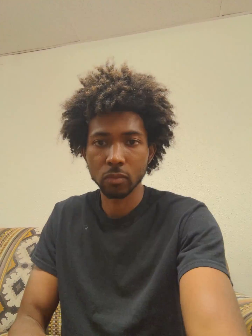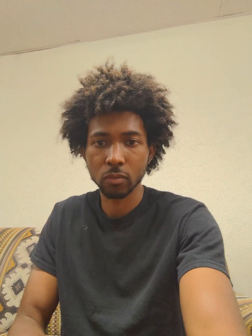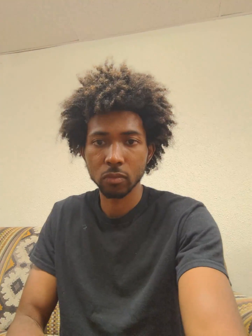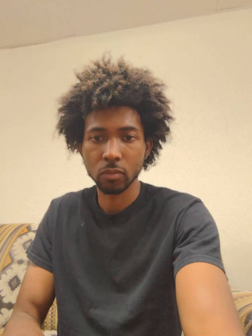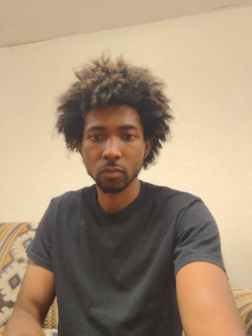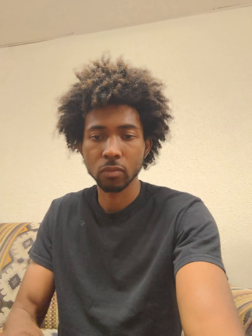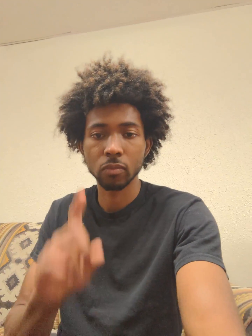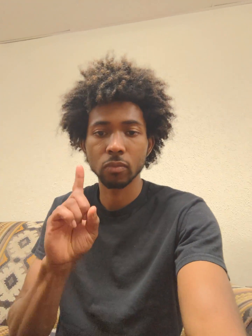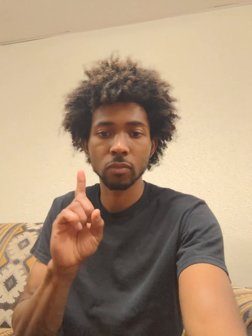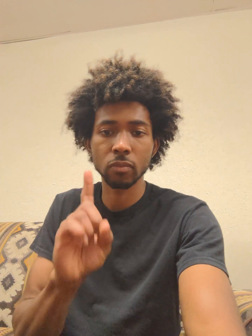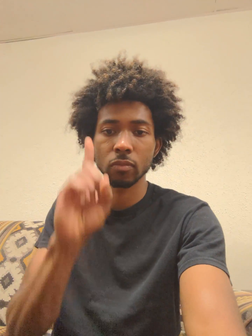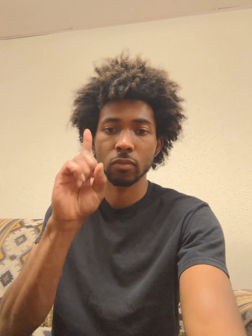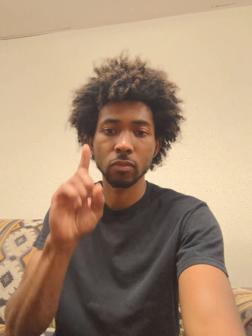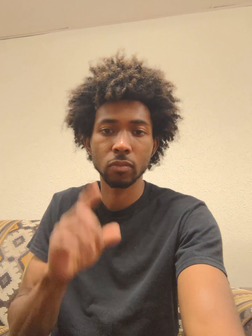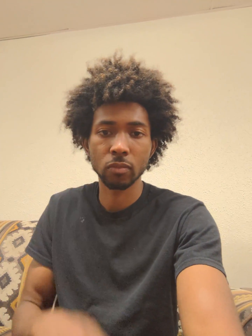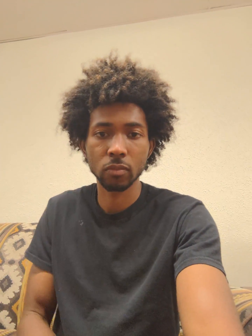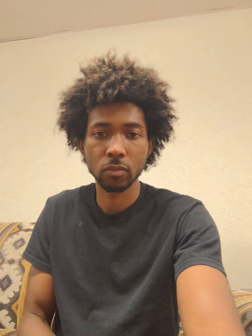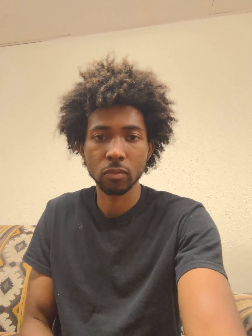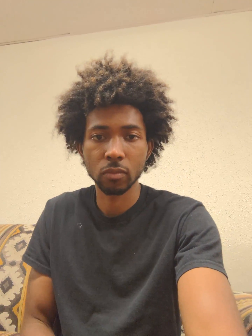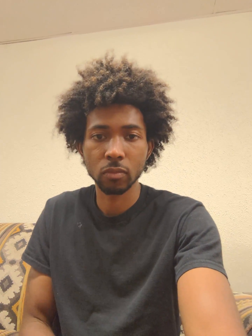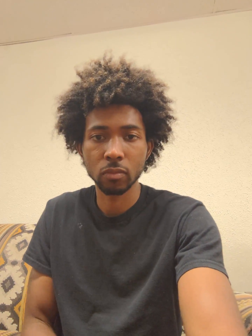bump